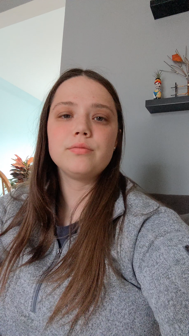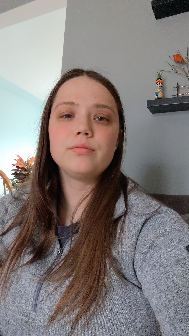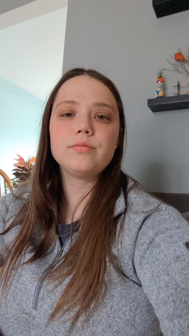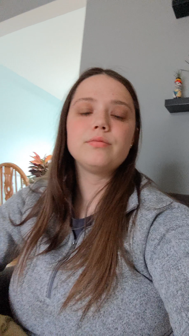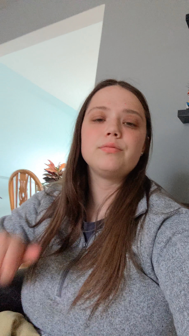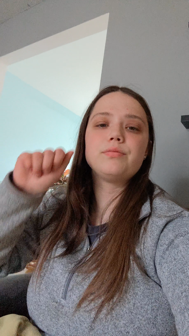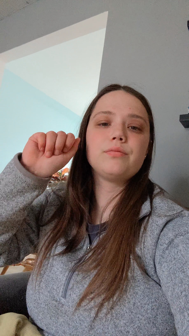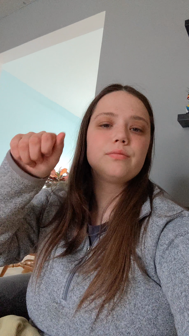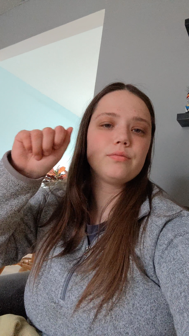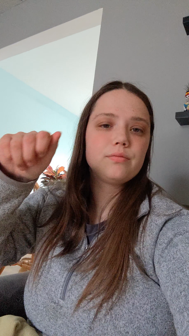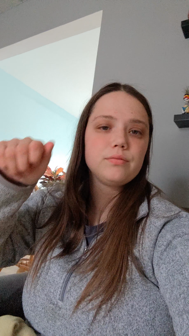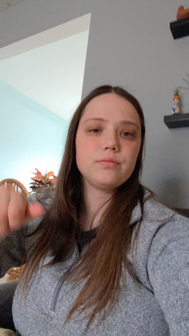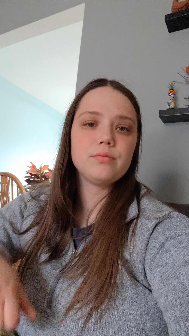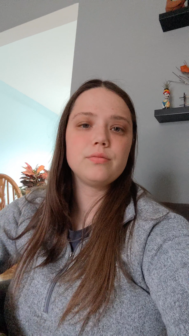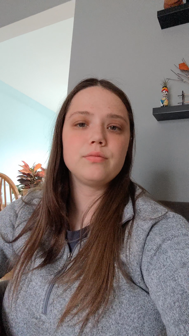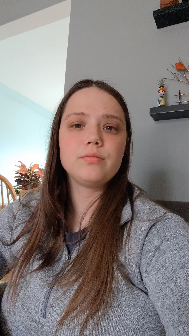knock